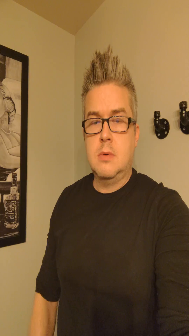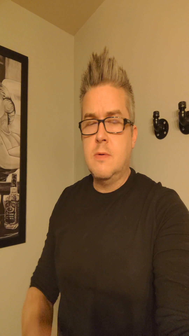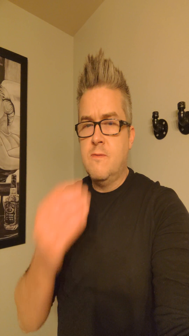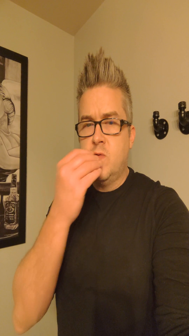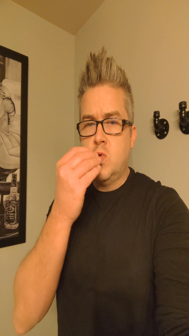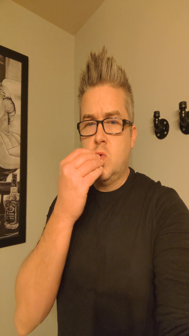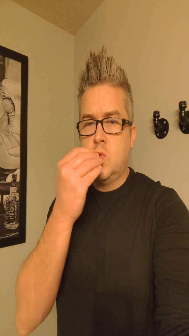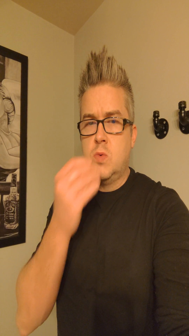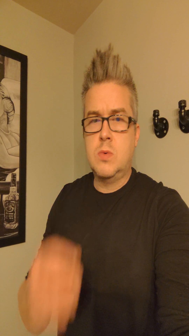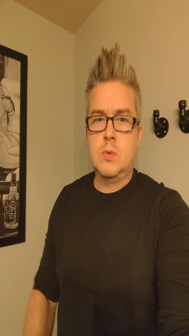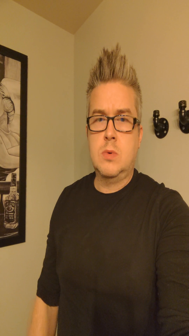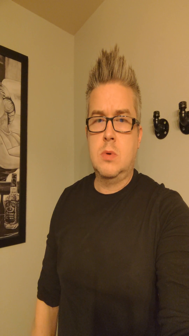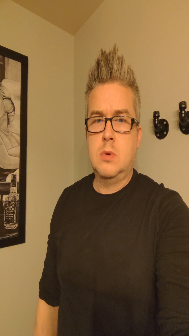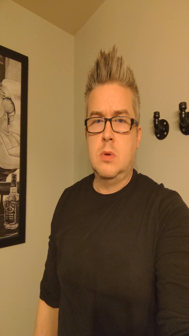food